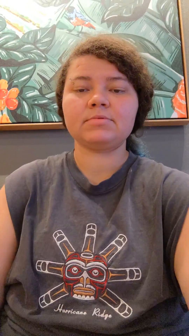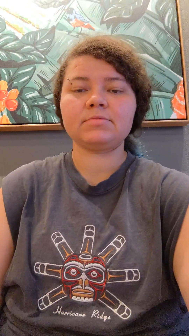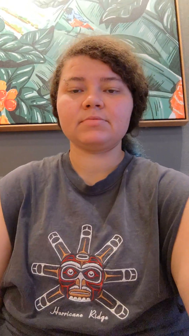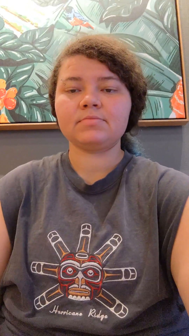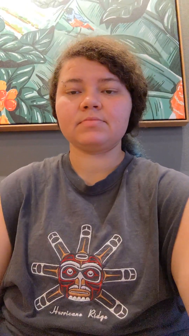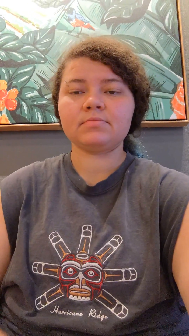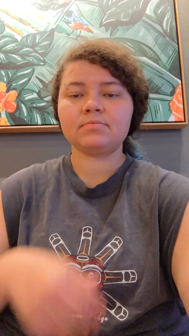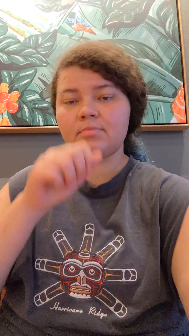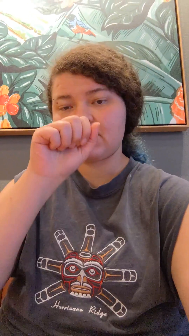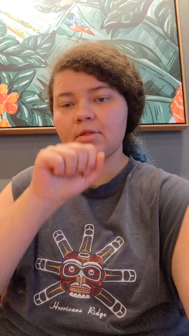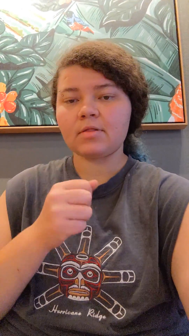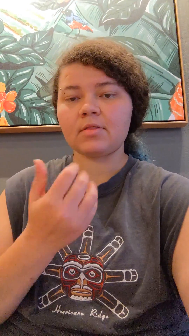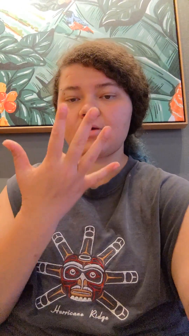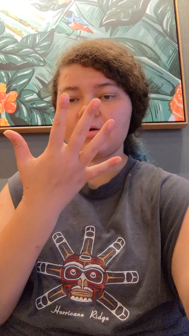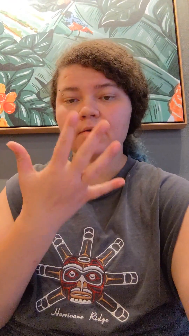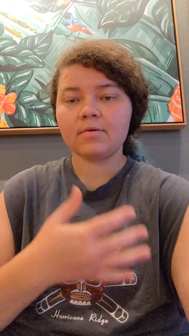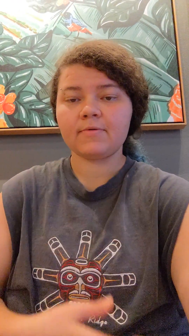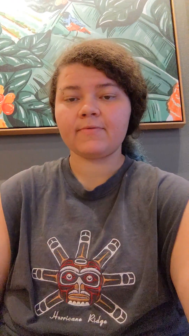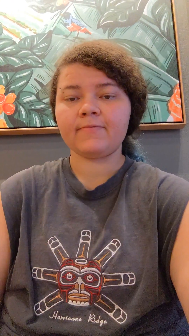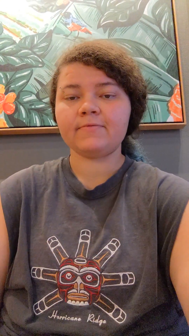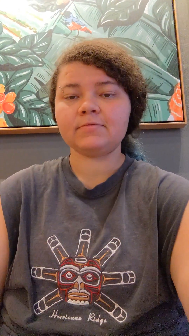gloves